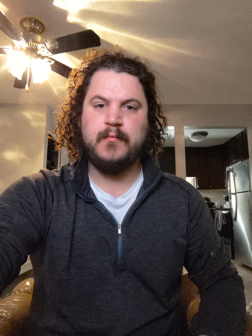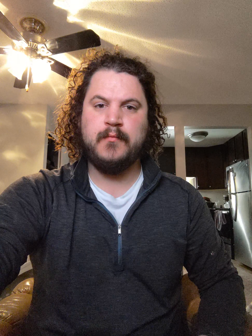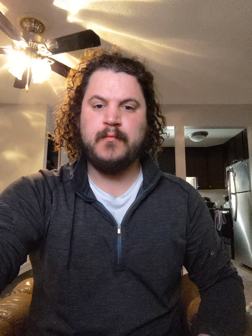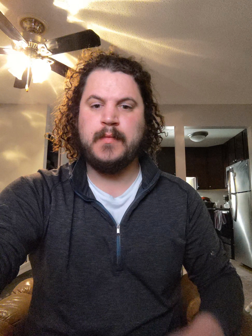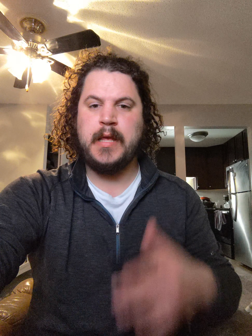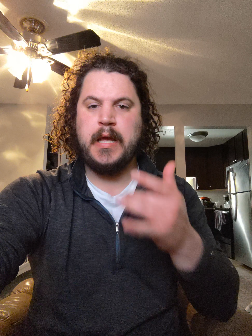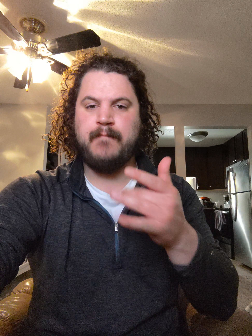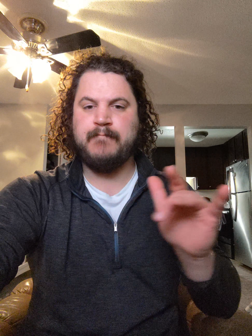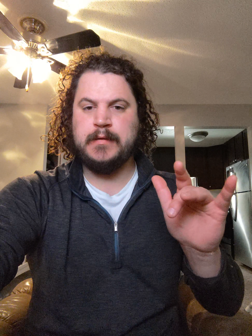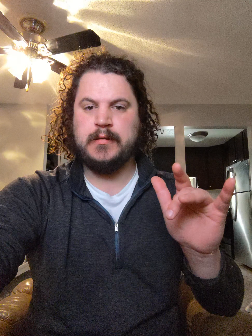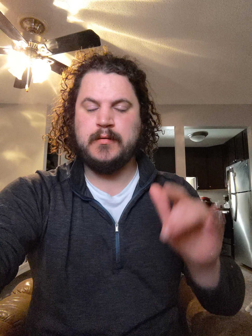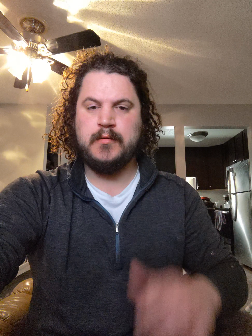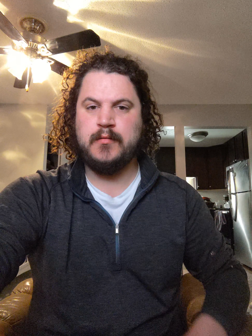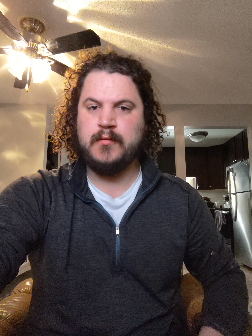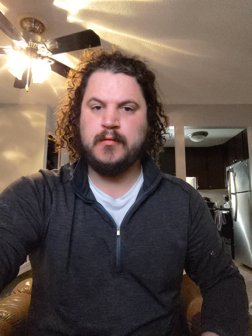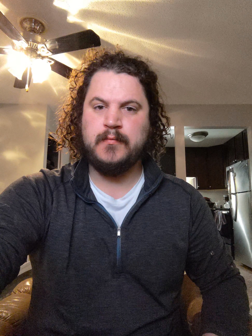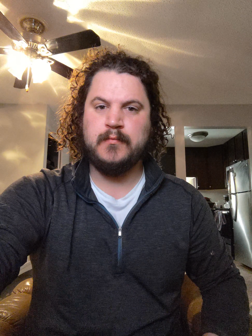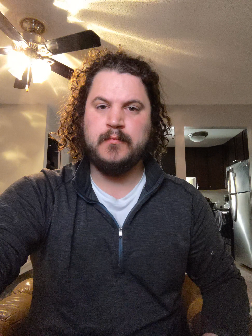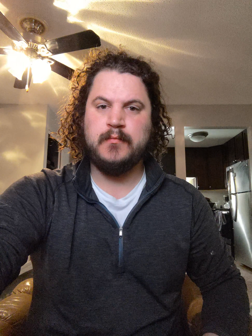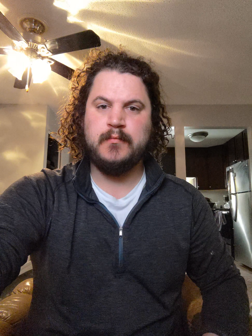empty